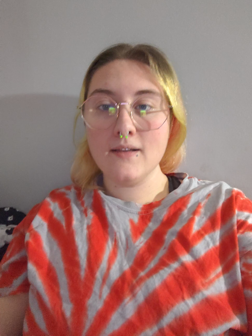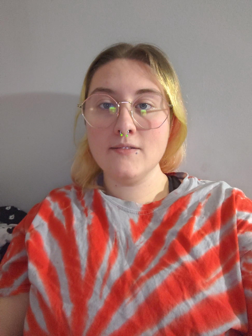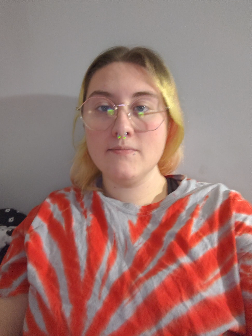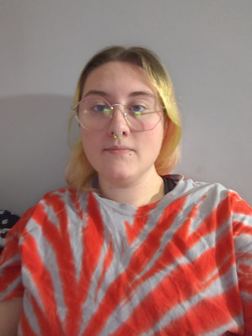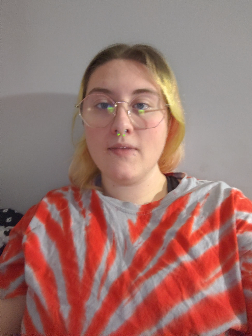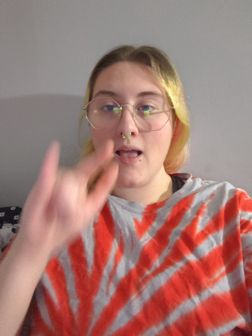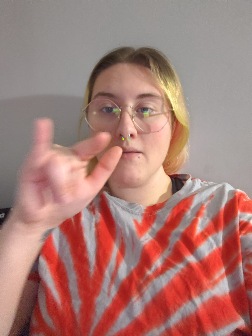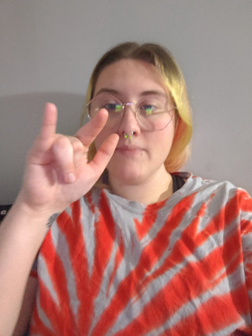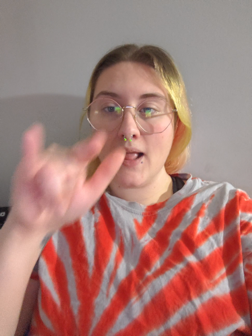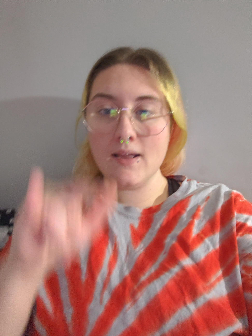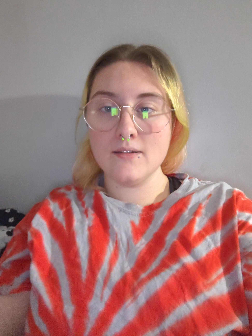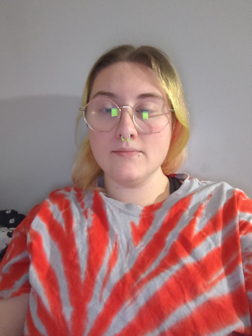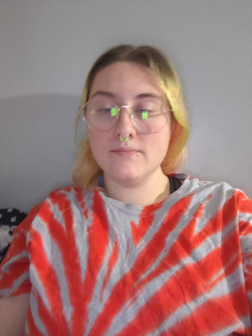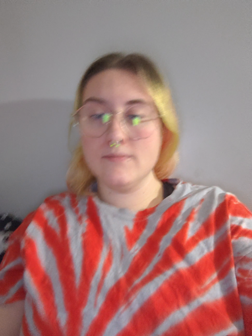airplane